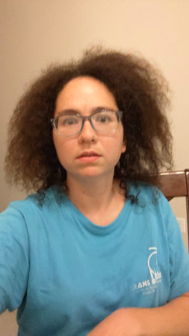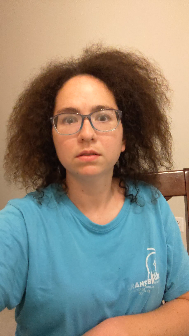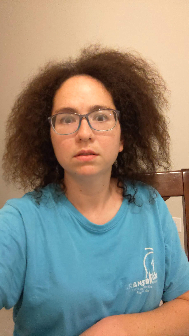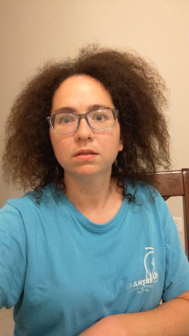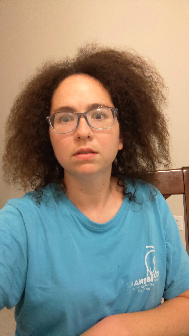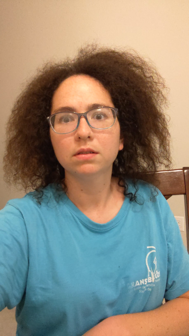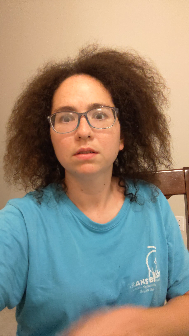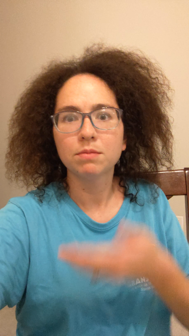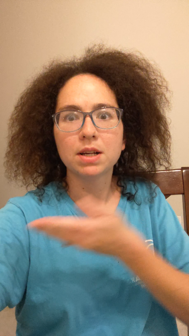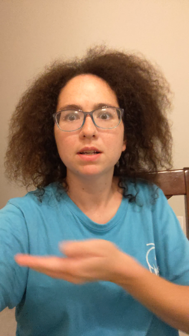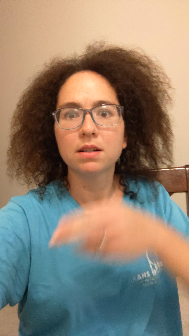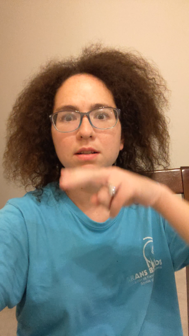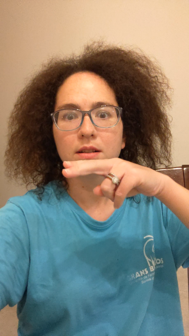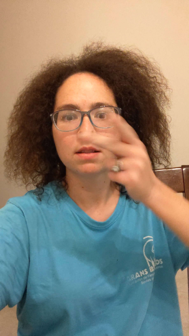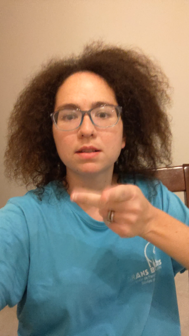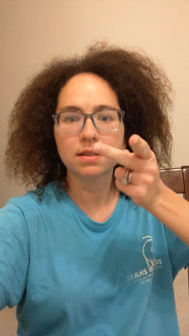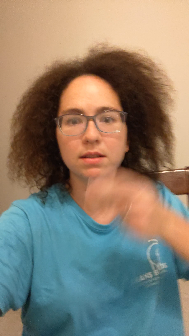babysitter